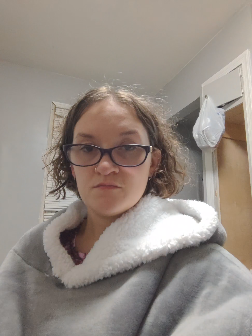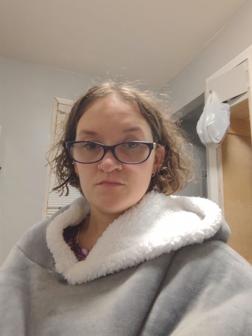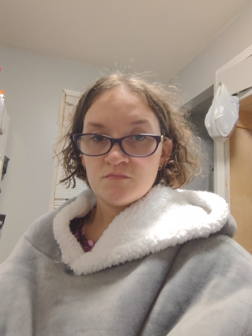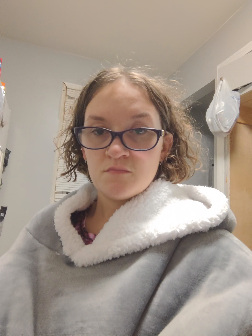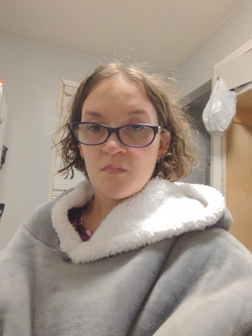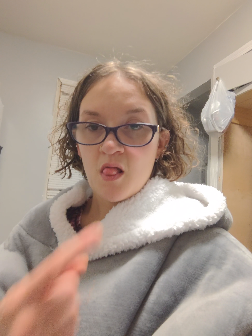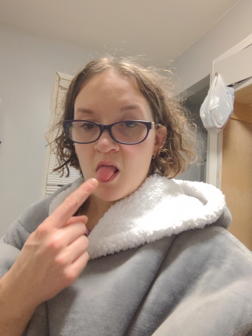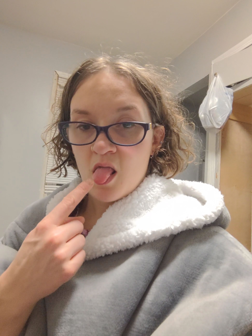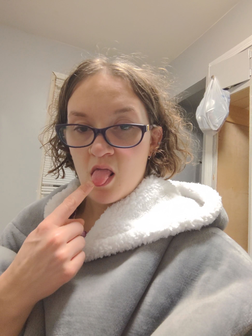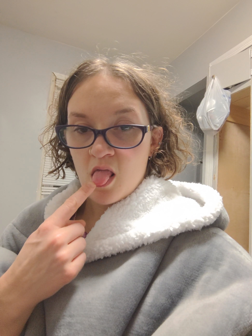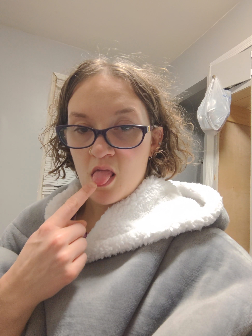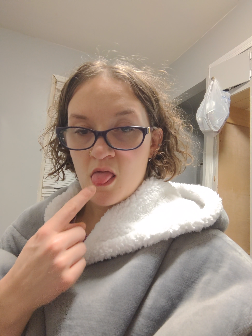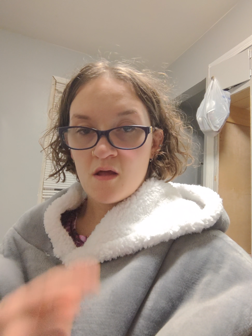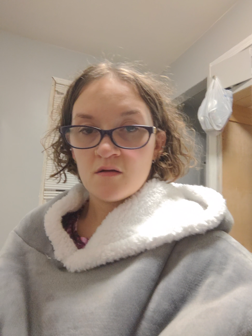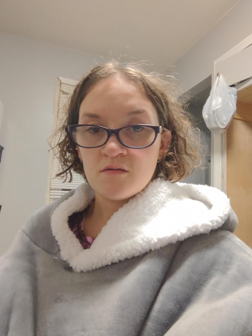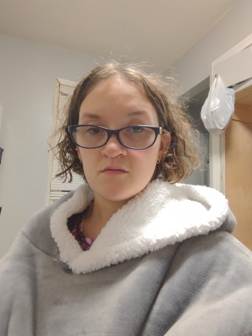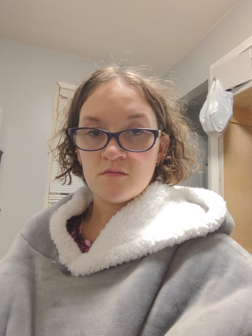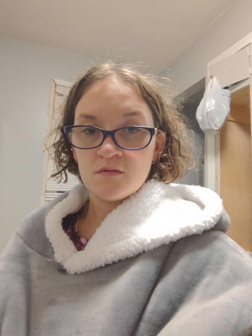tongue